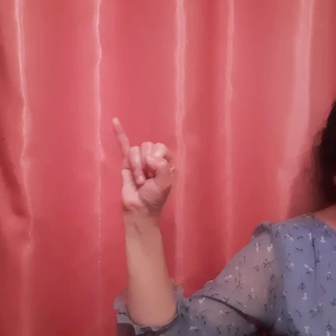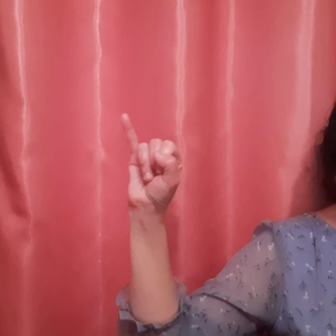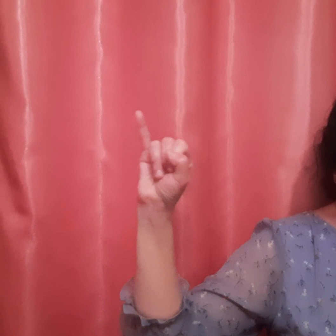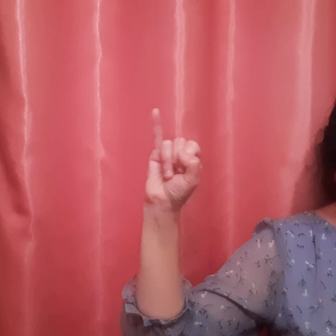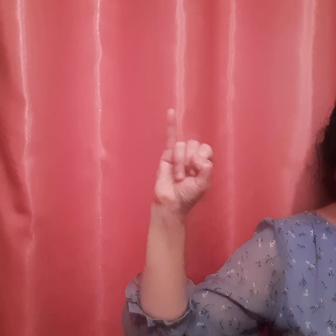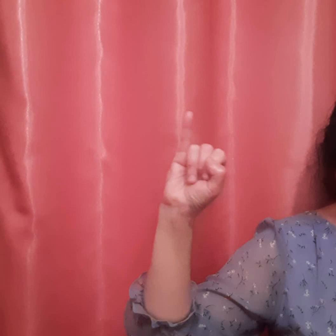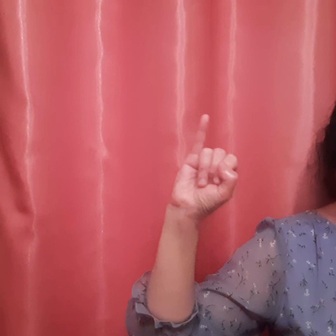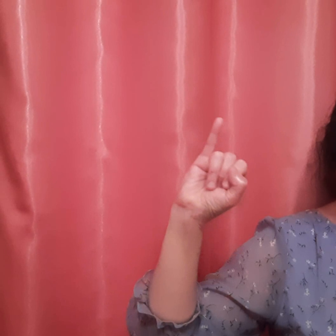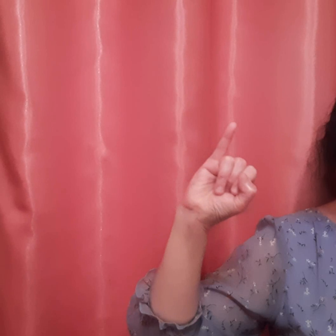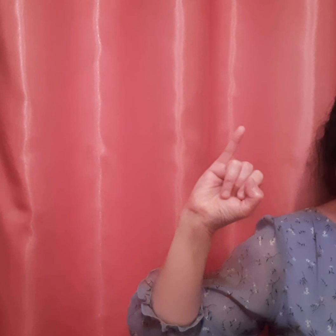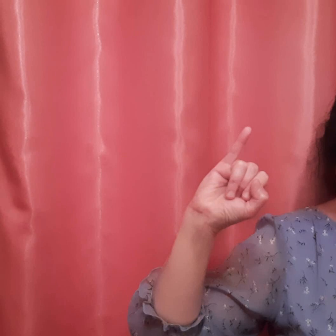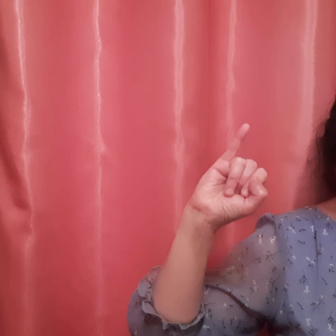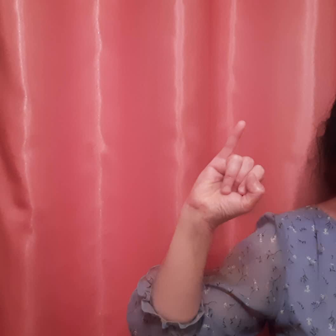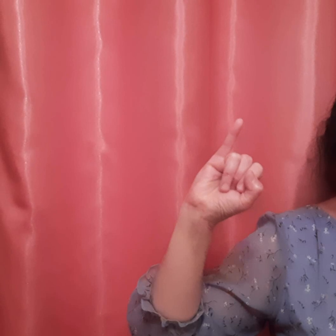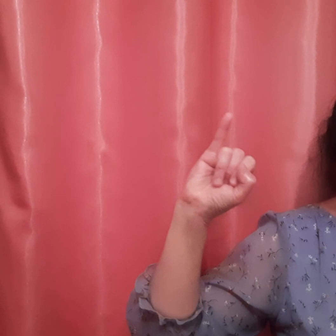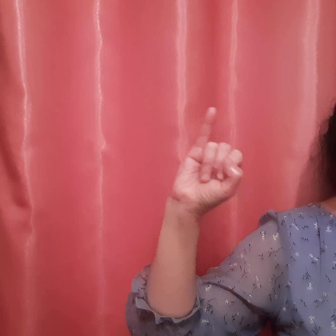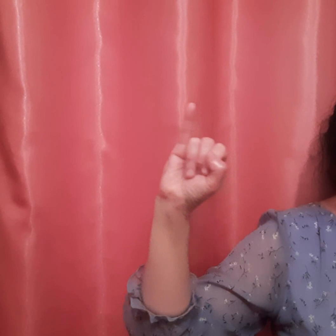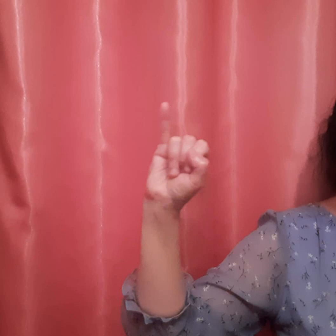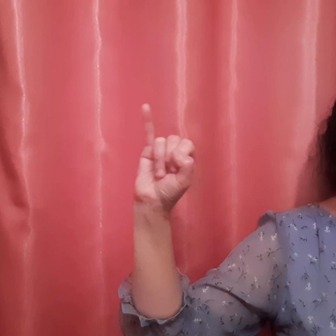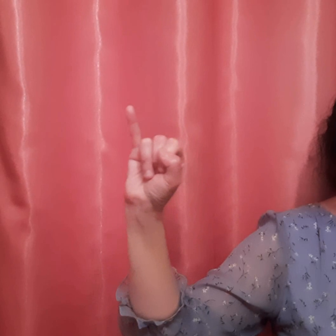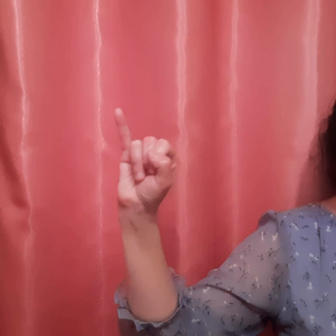Ї